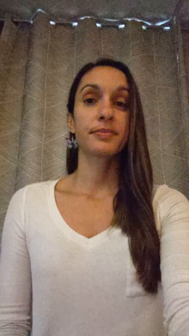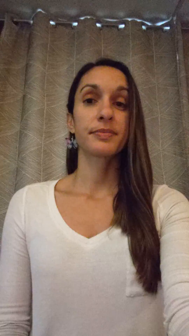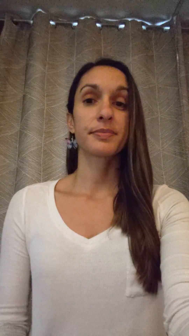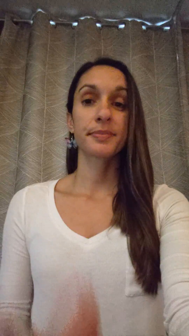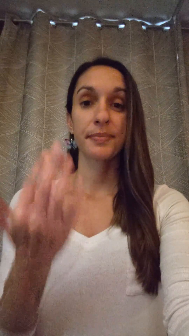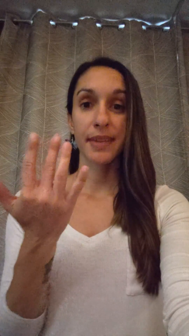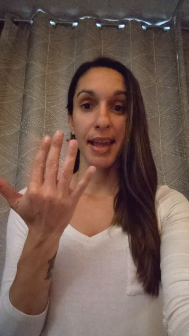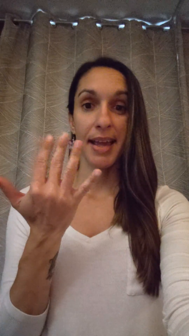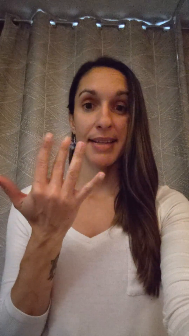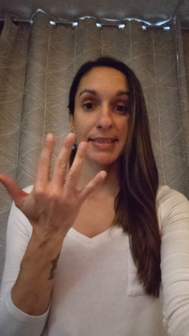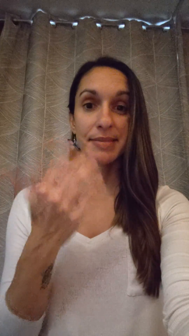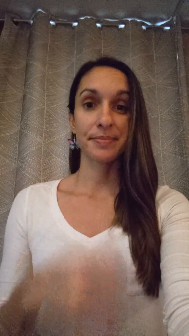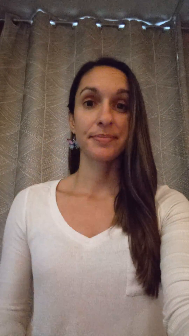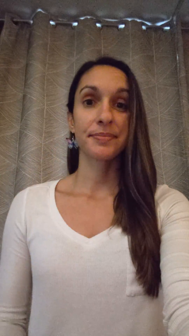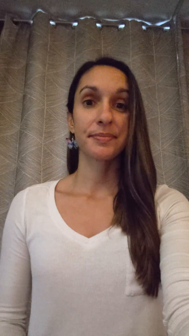hand